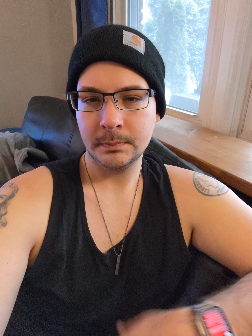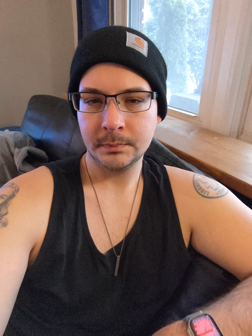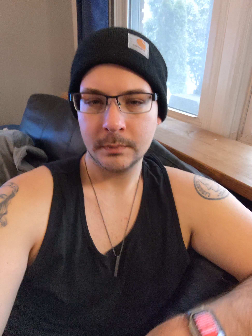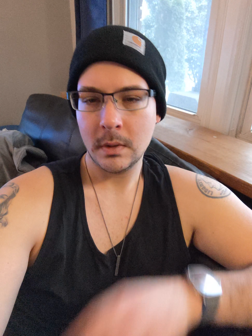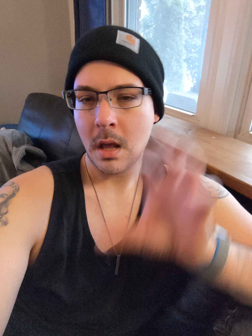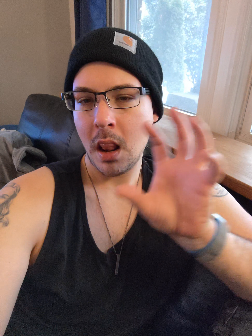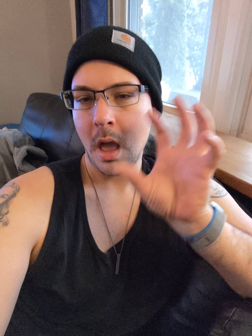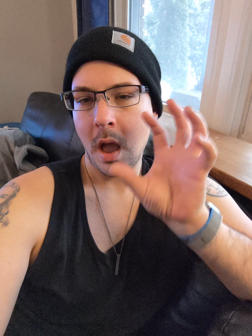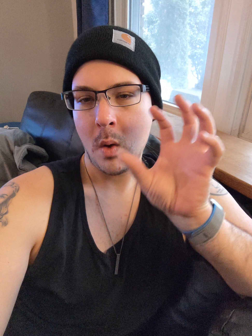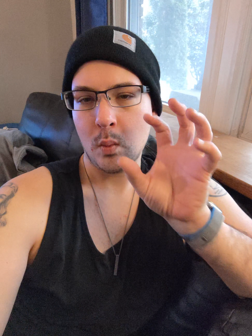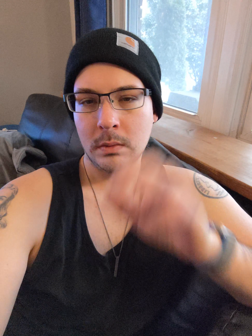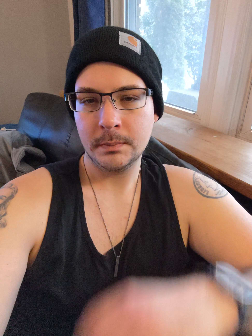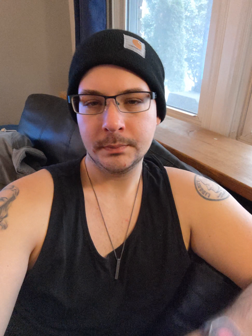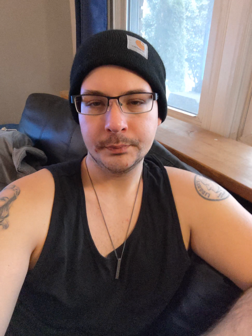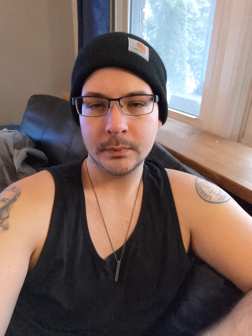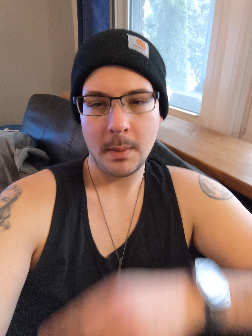cloud